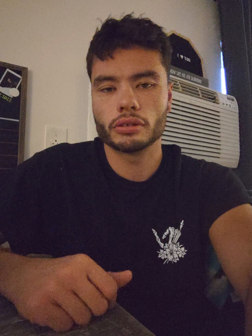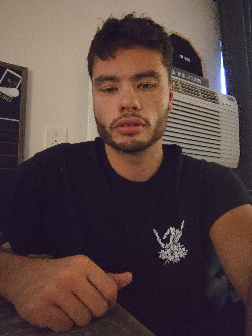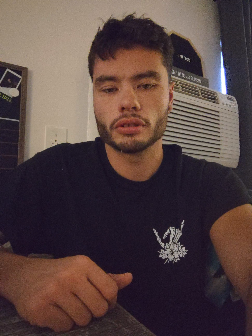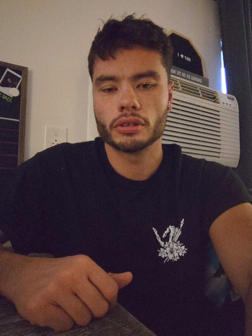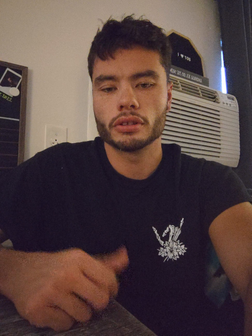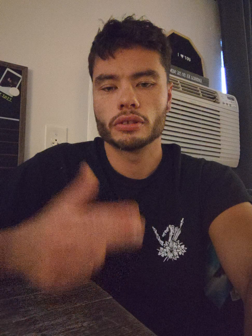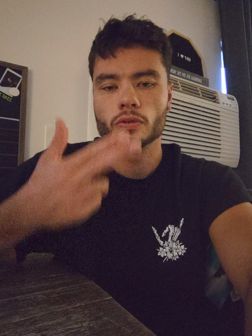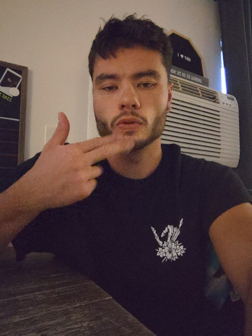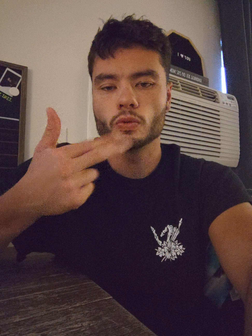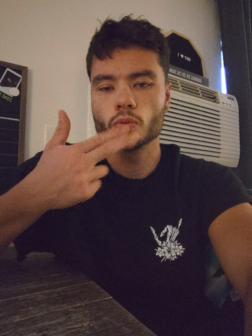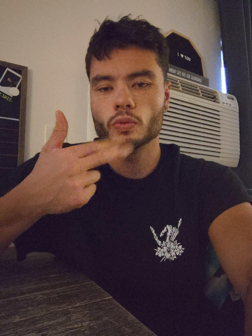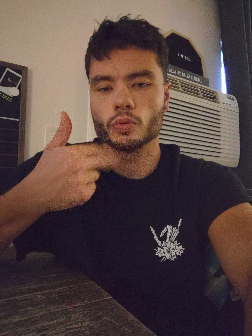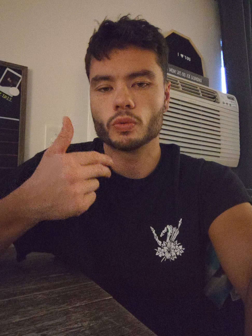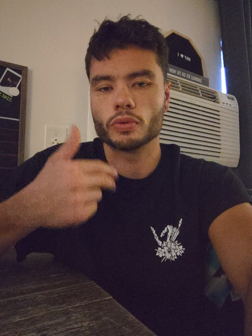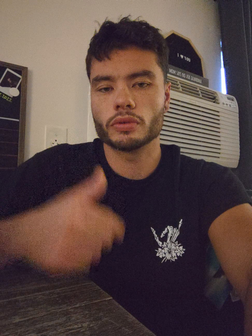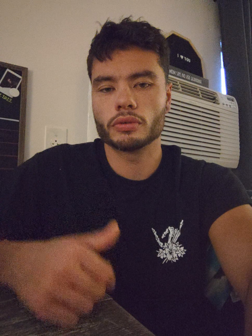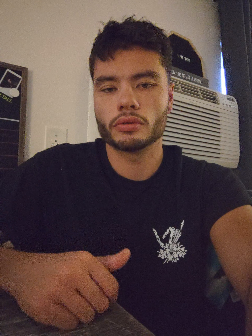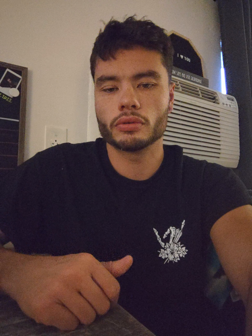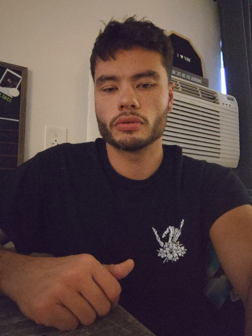cute